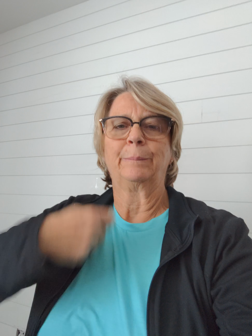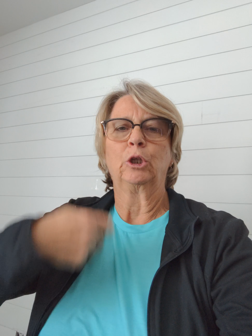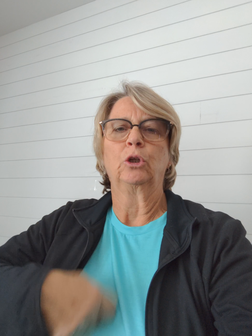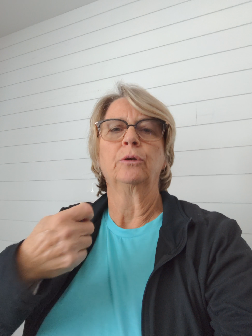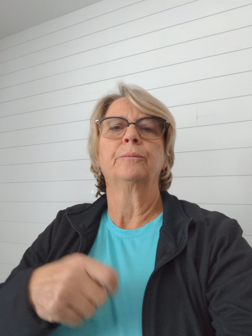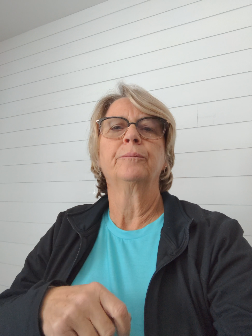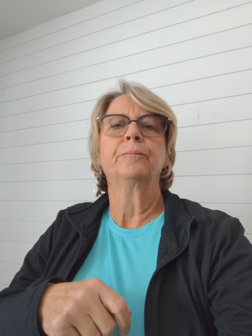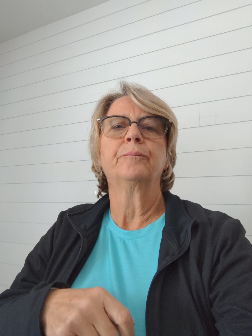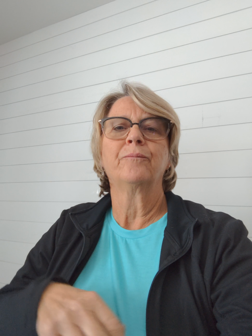zipper